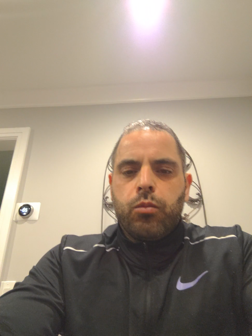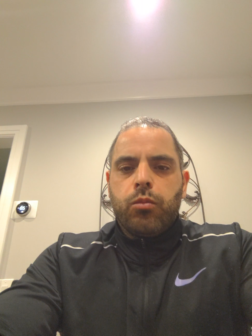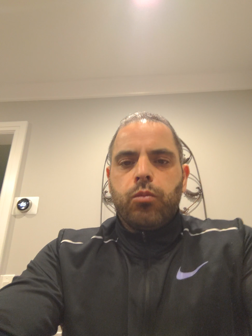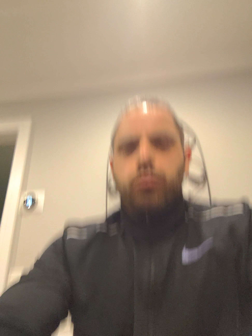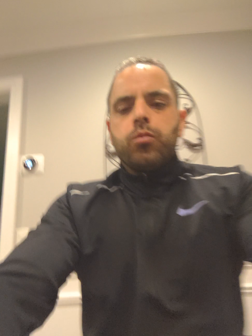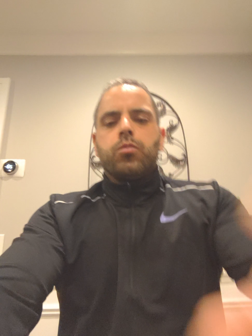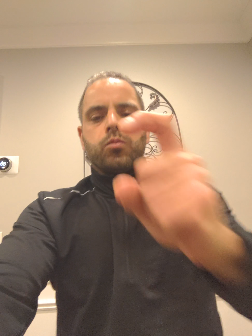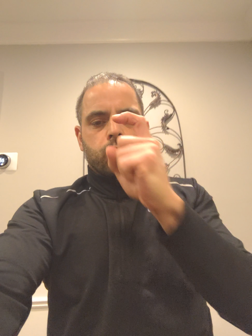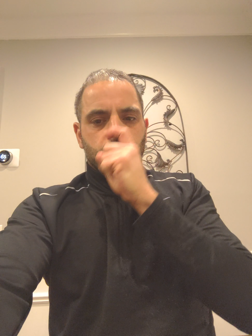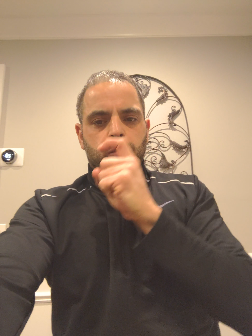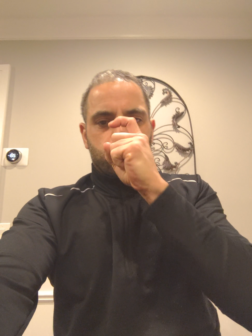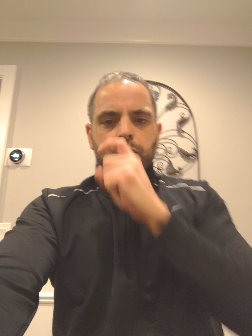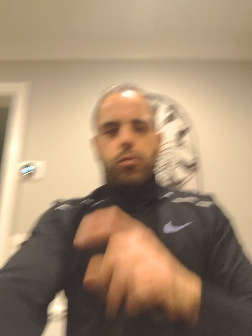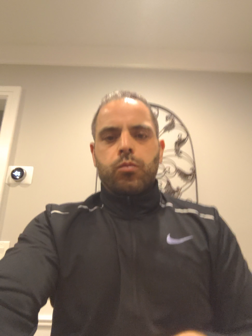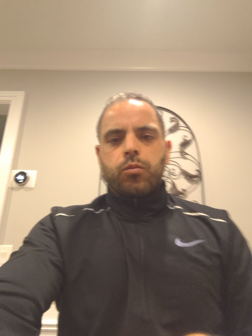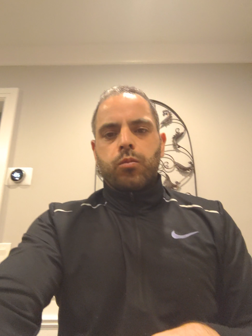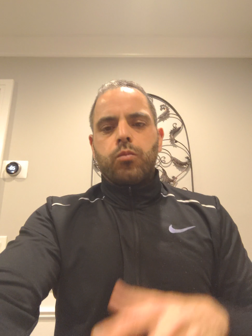doll